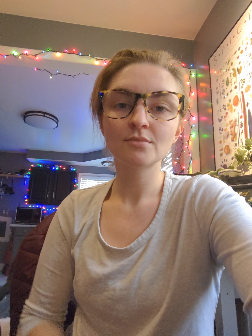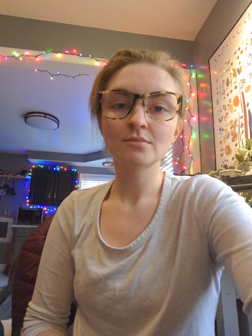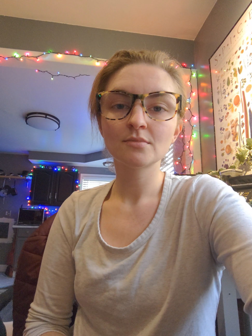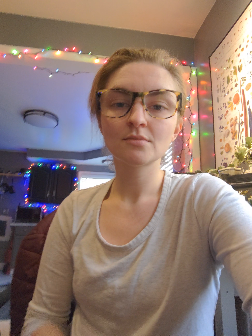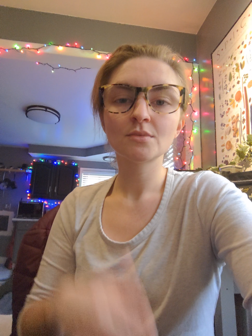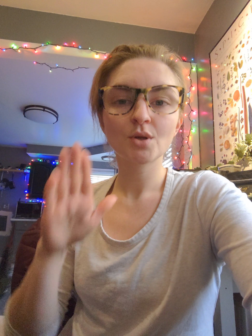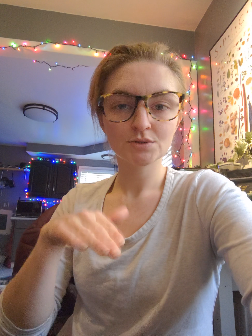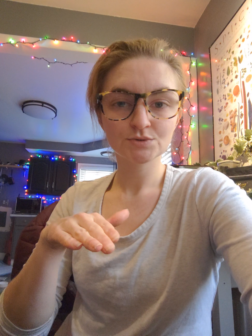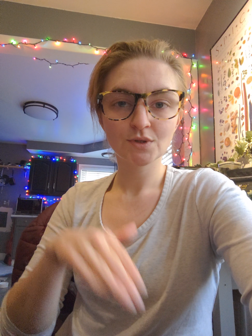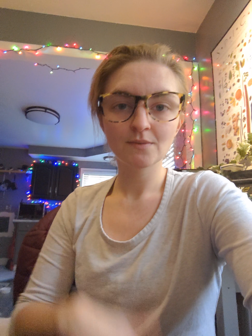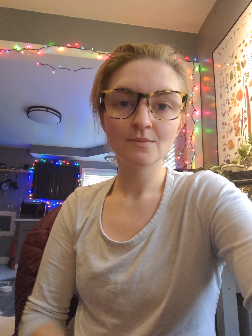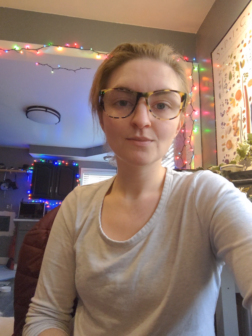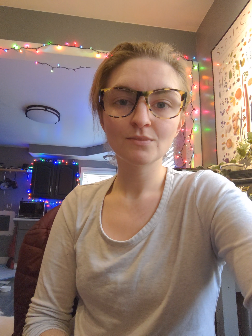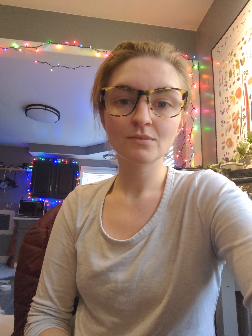on